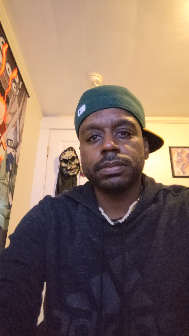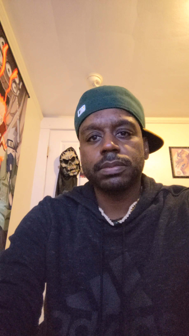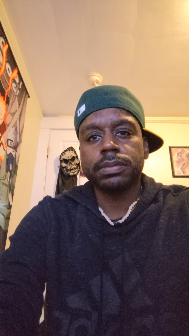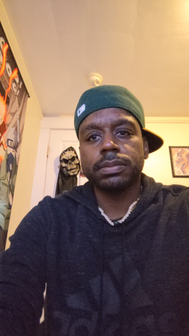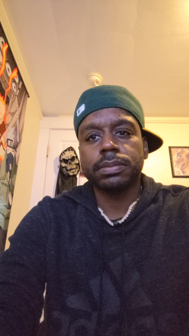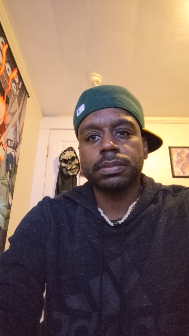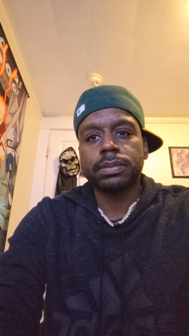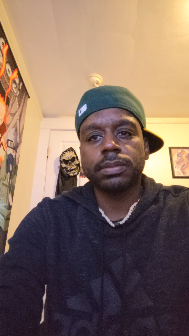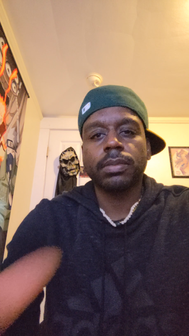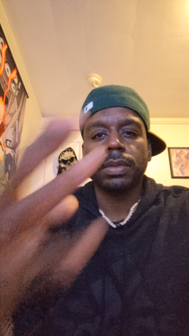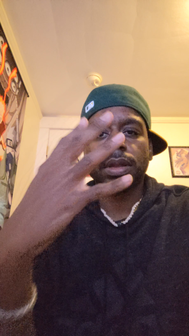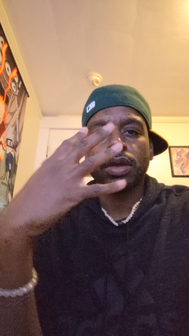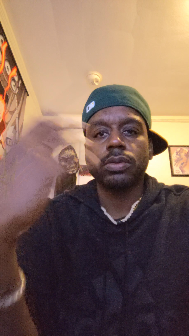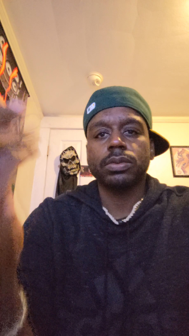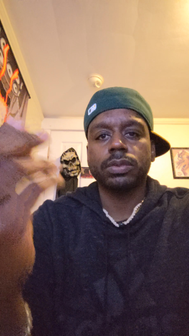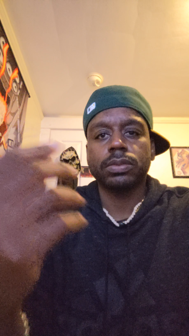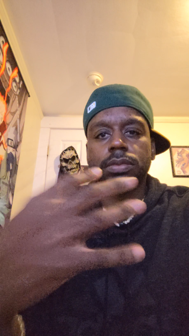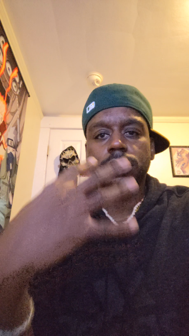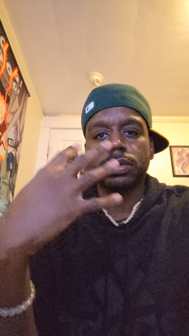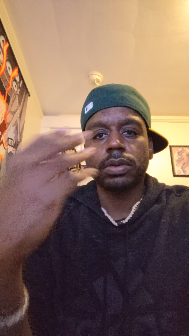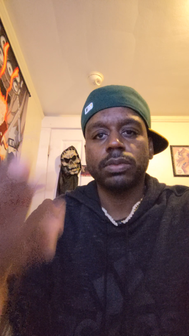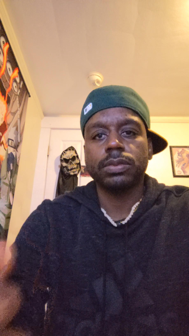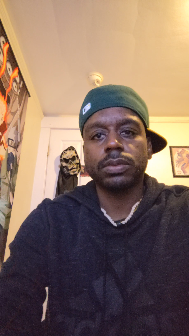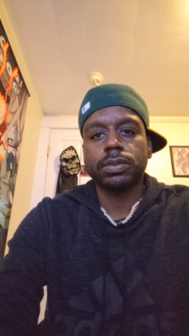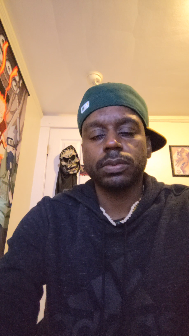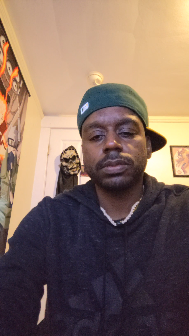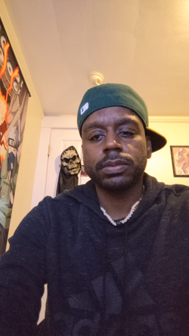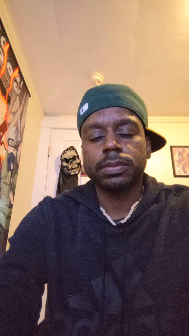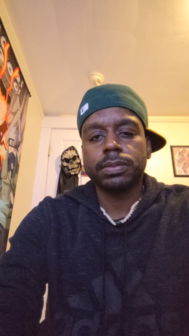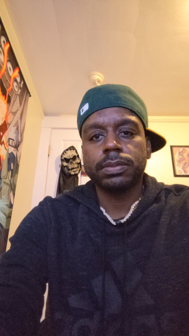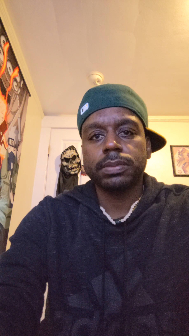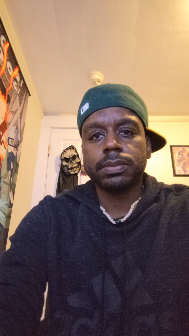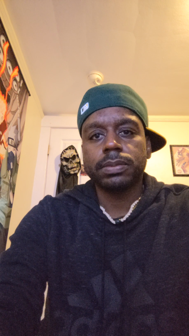got to